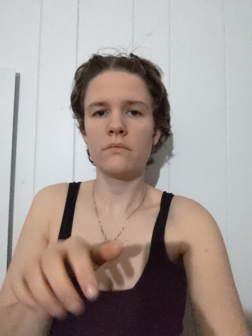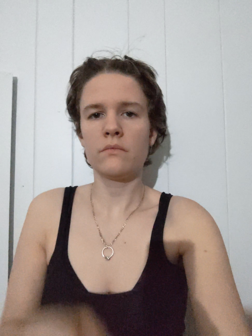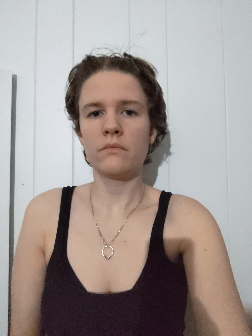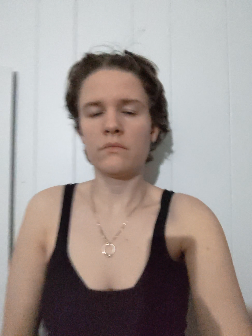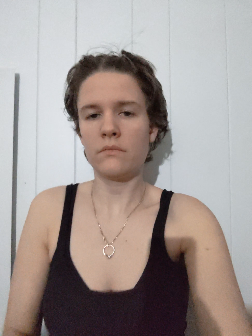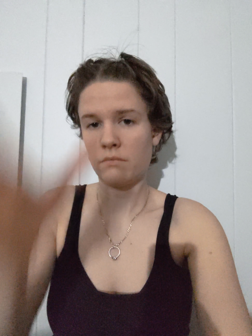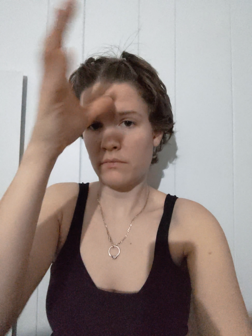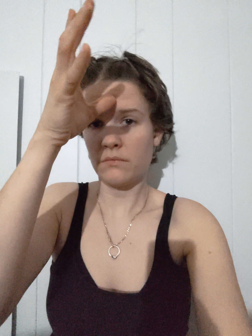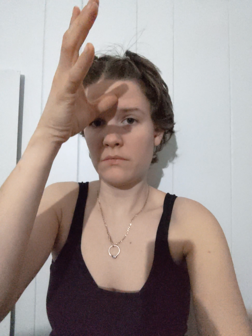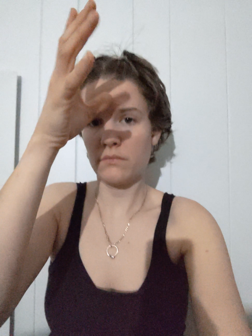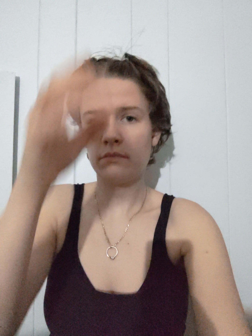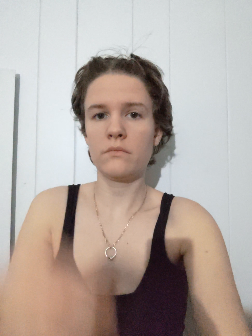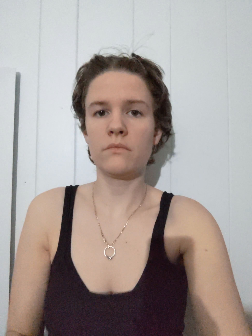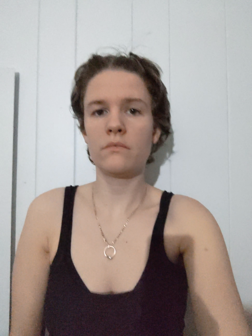dad